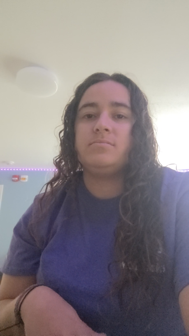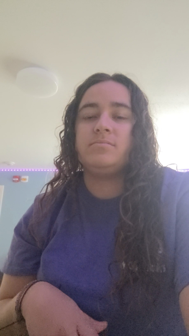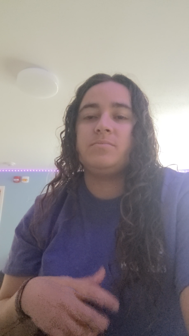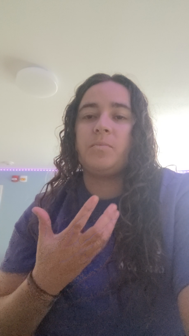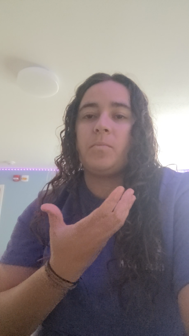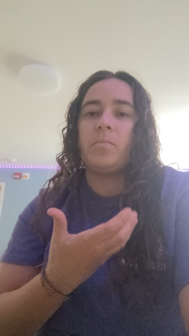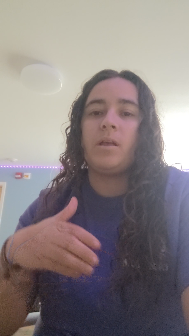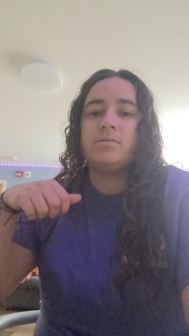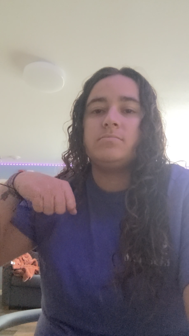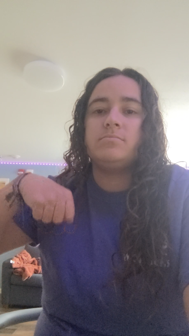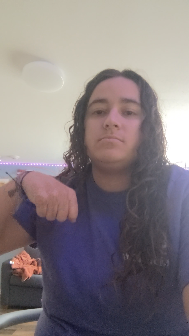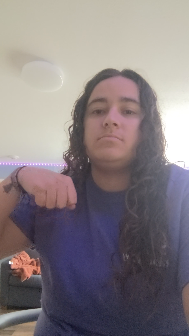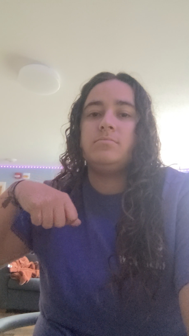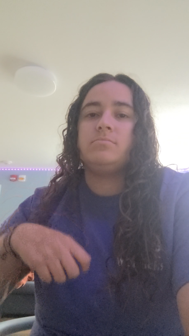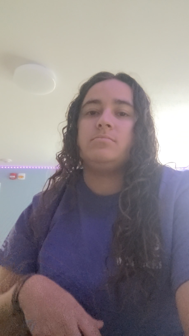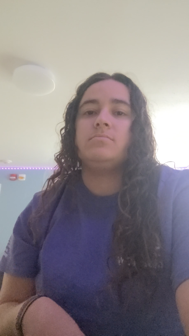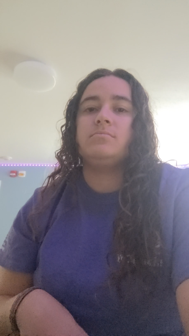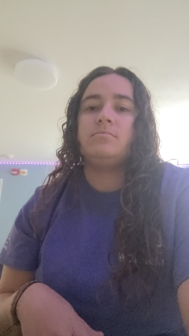basket